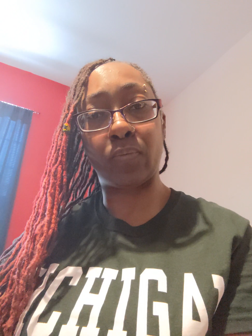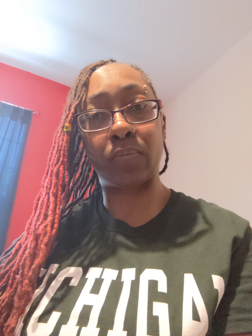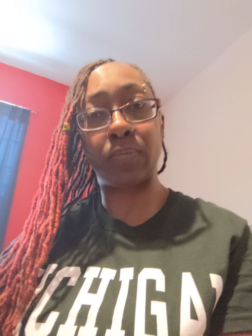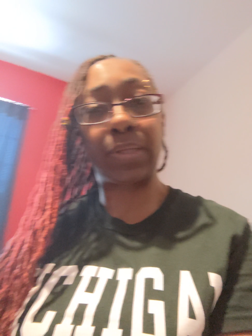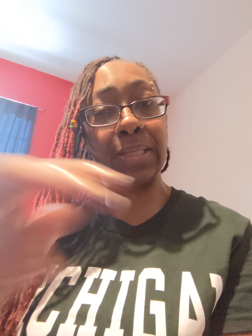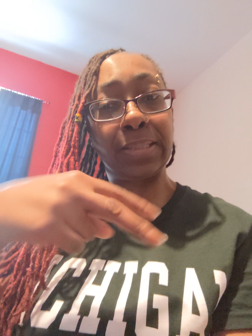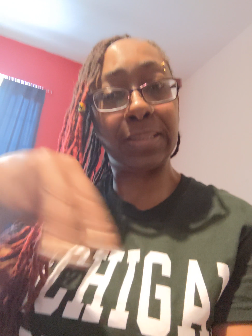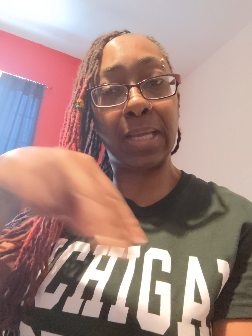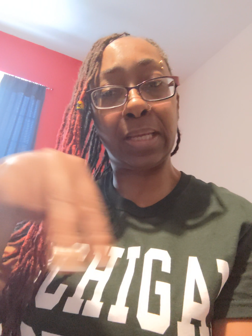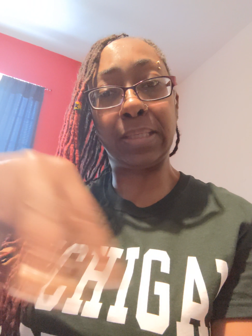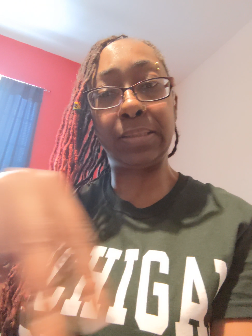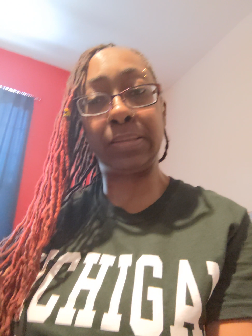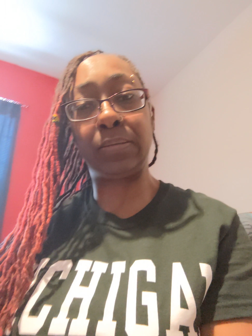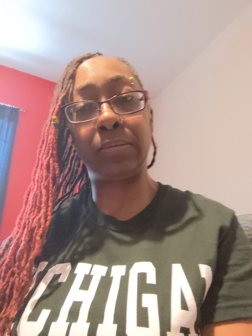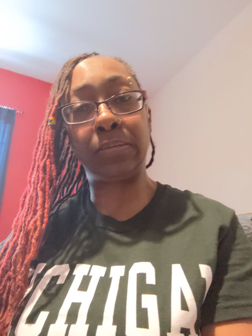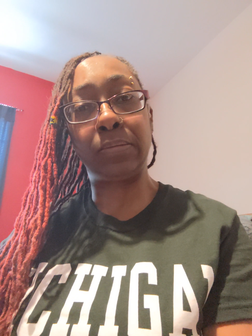dance